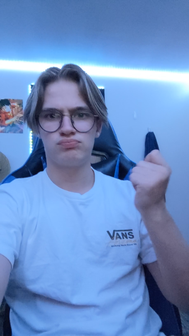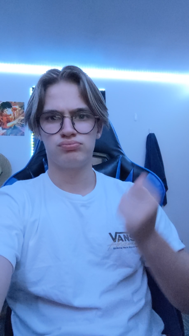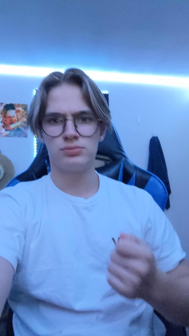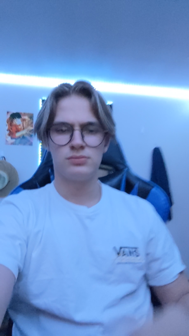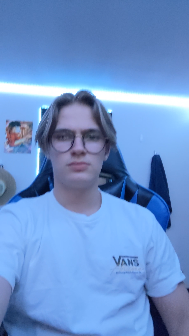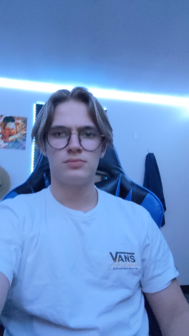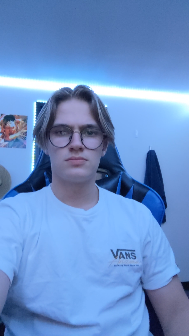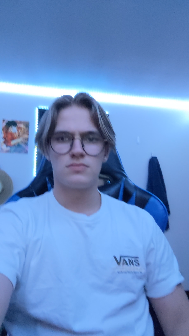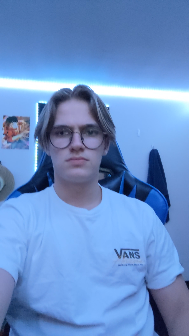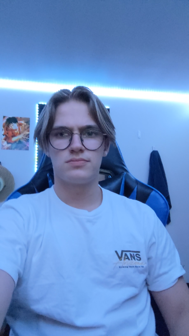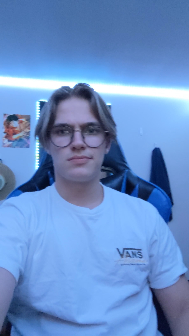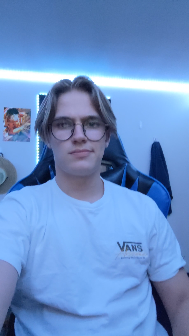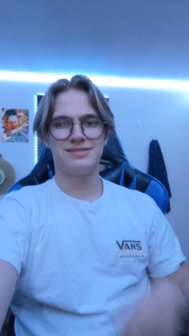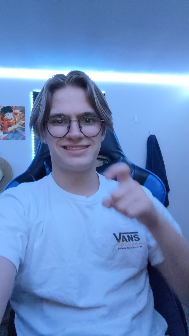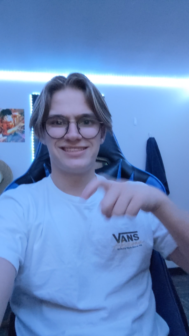need